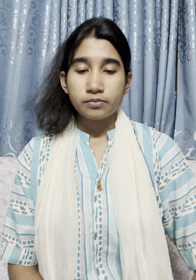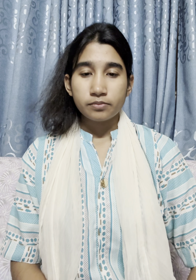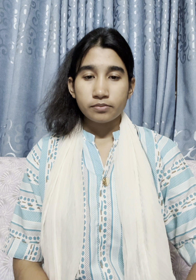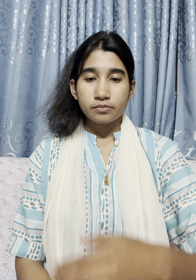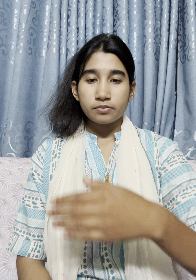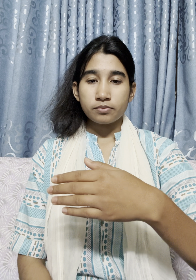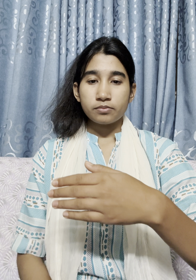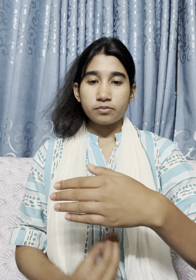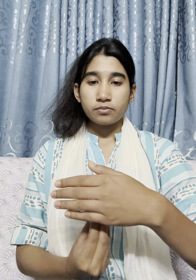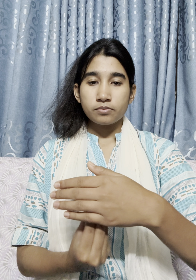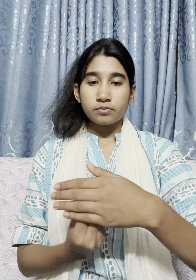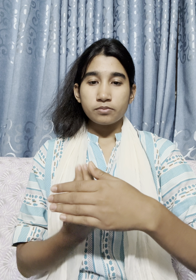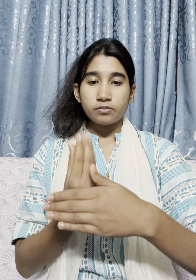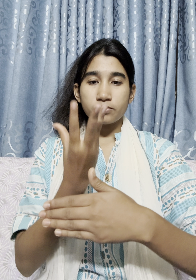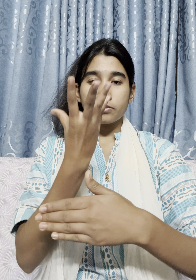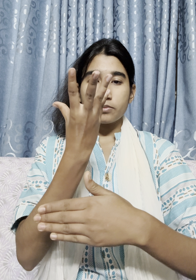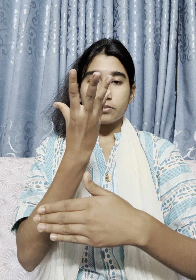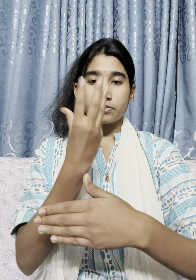ফুল